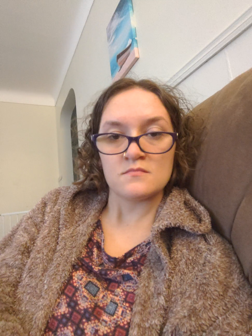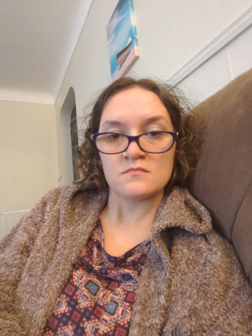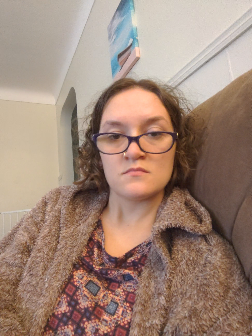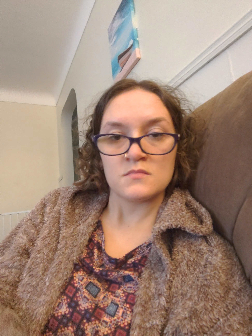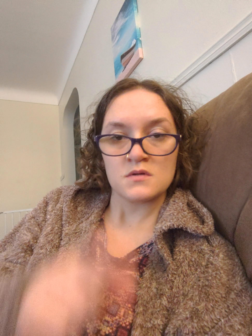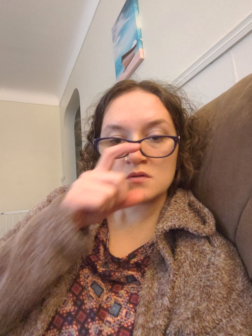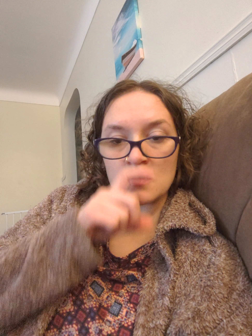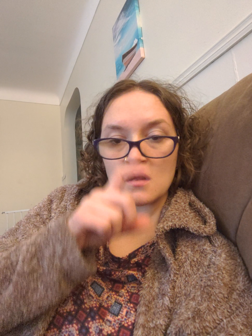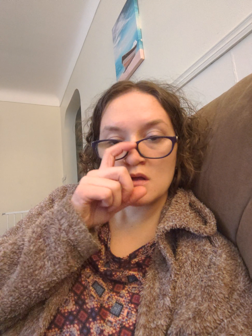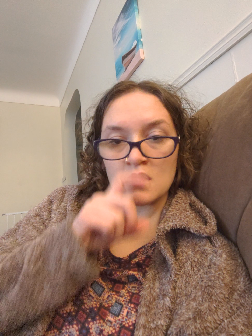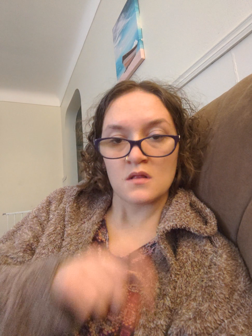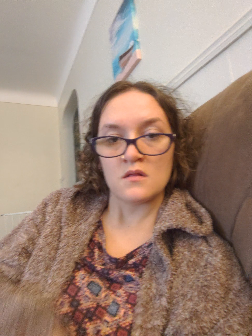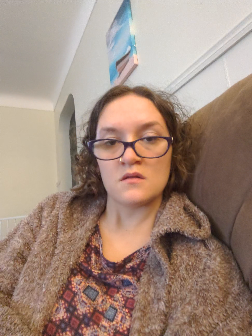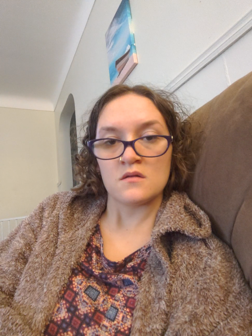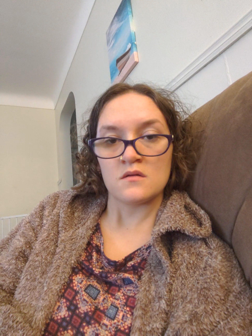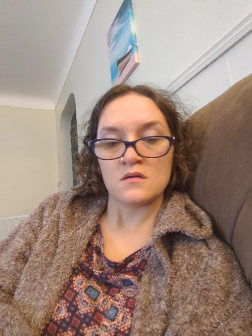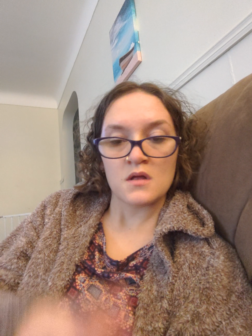doll